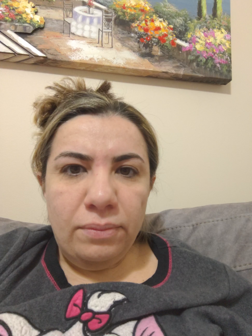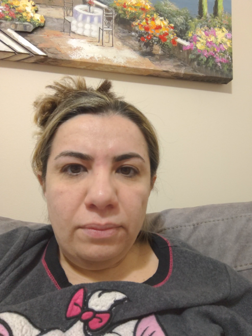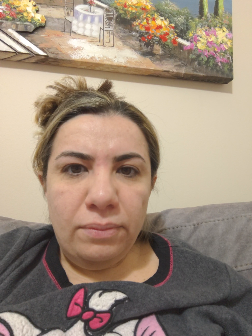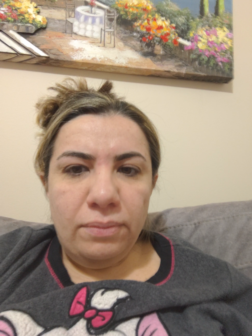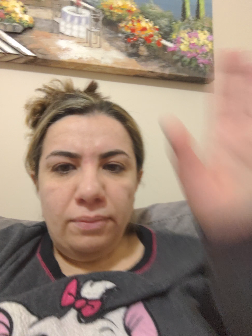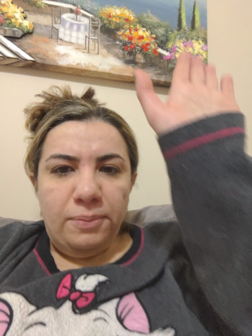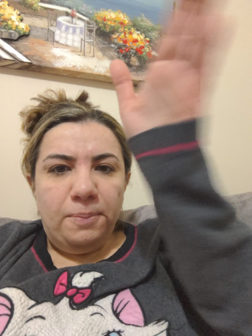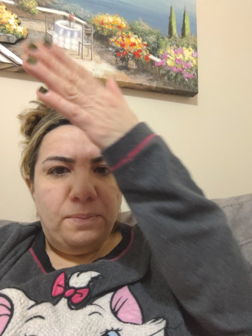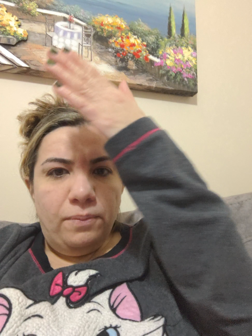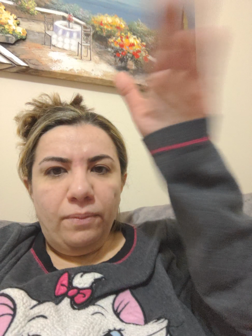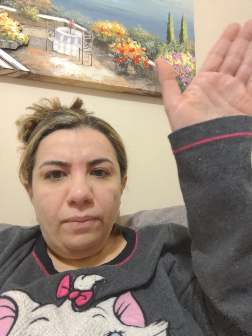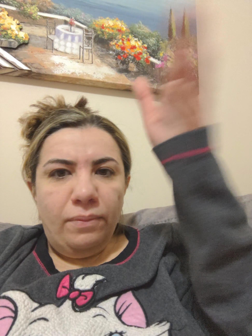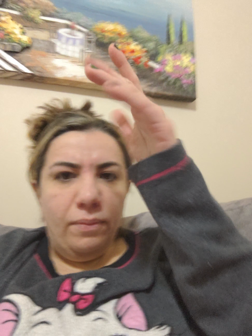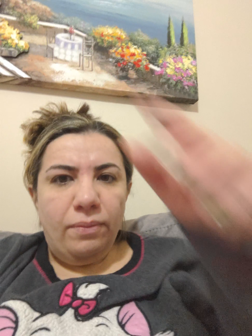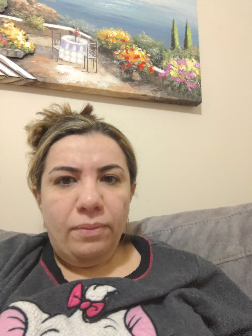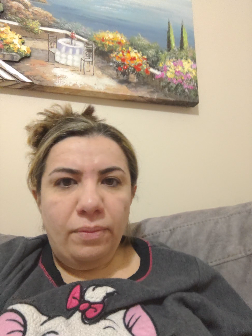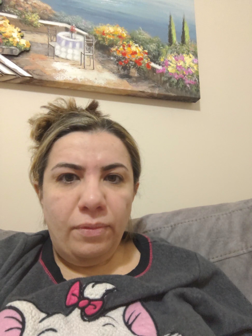flag